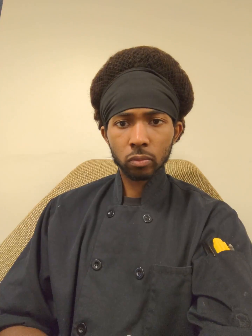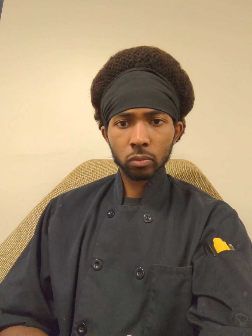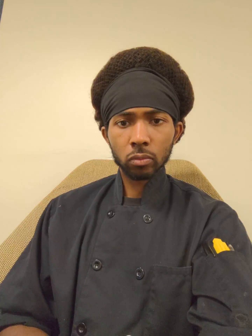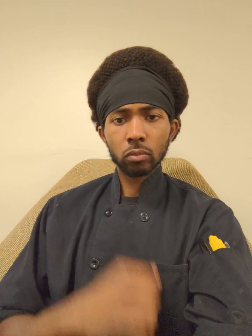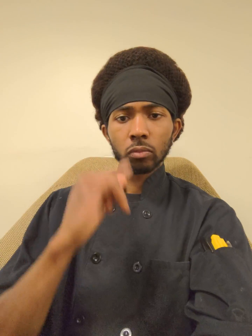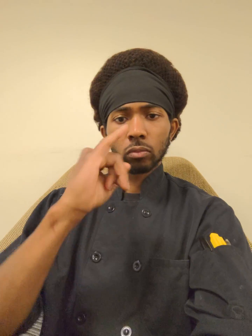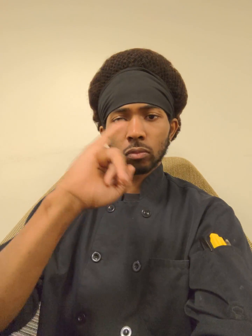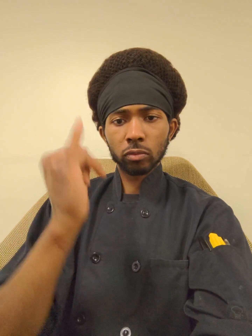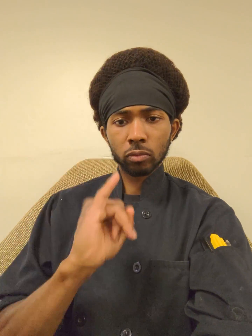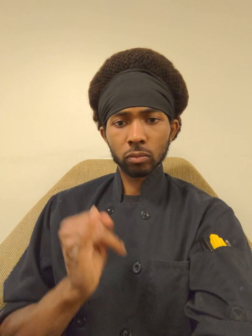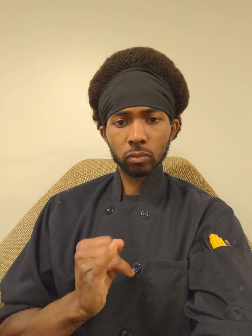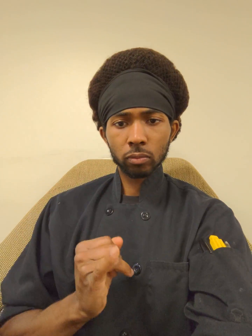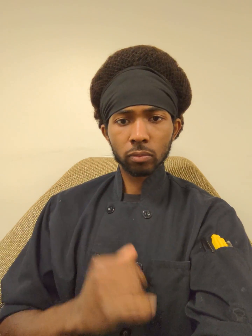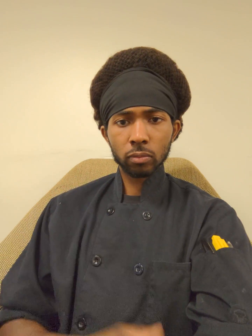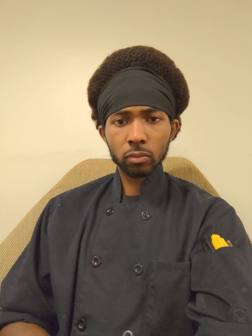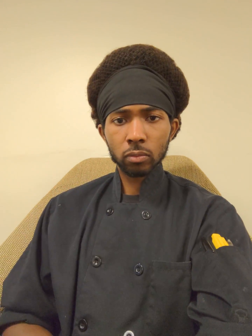draw